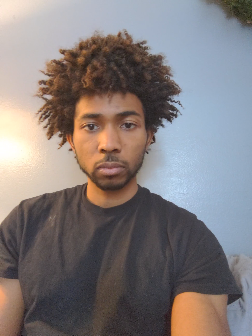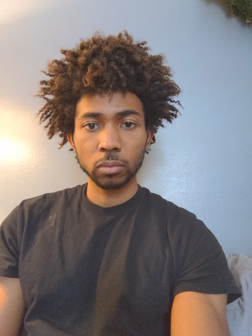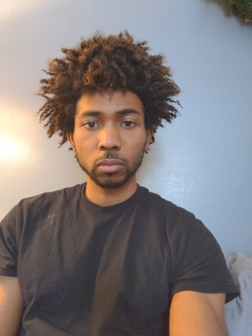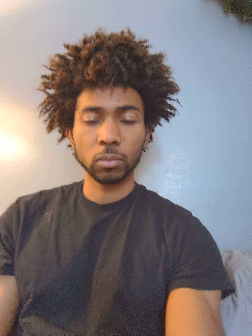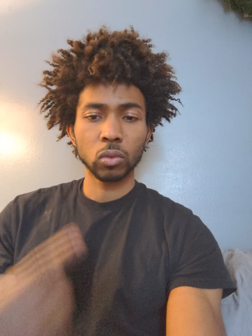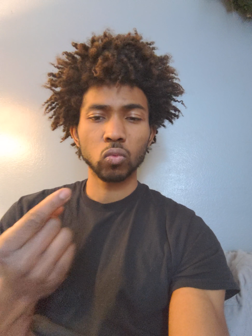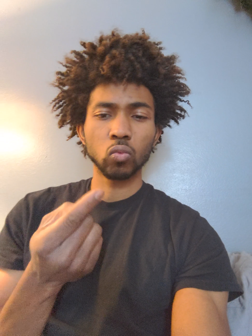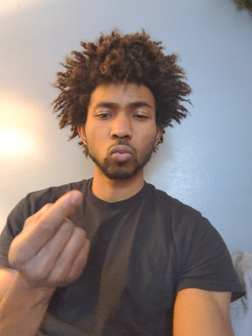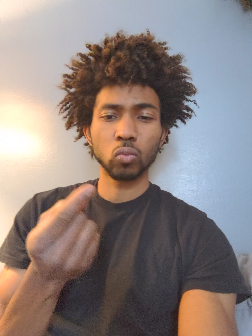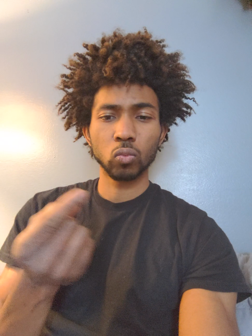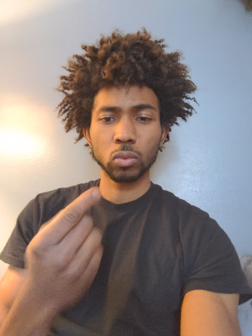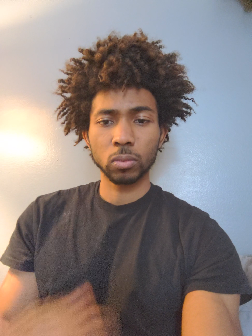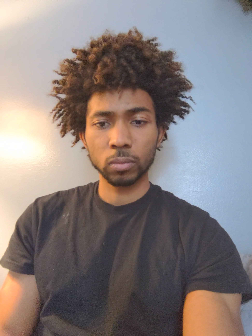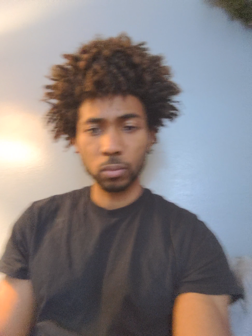owie